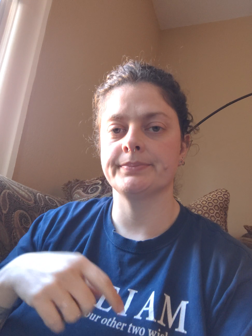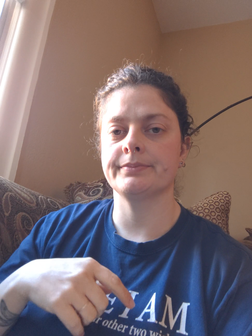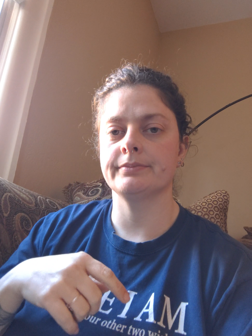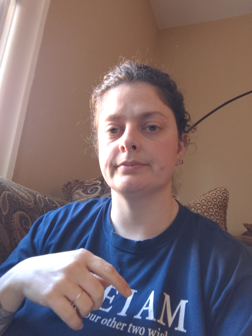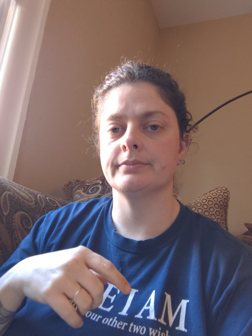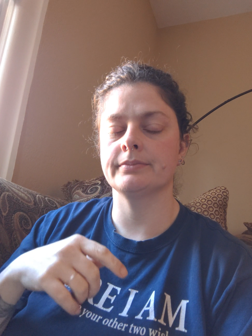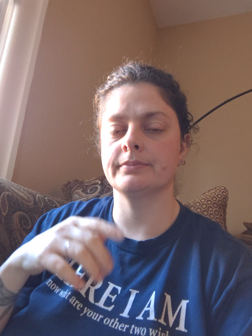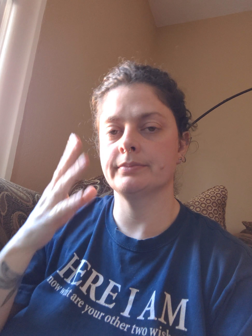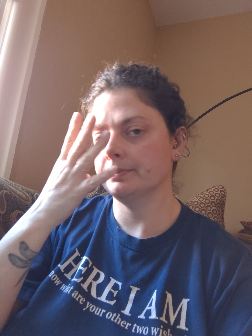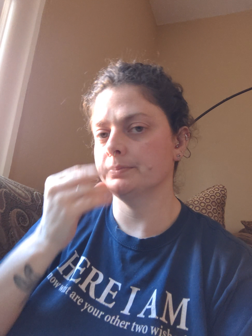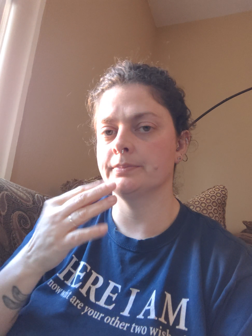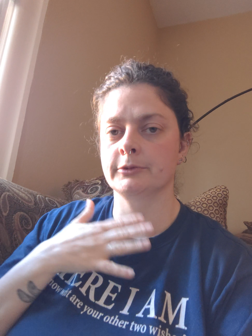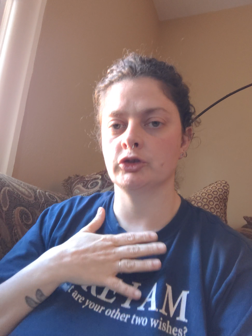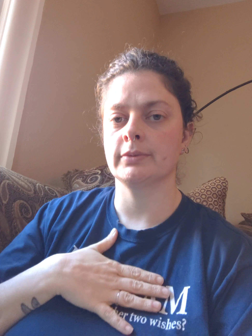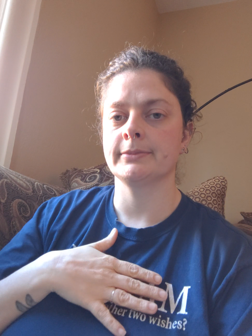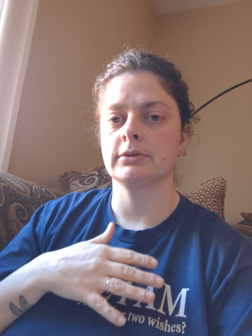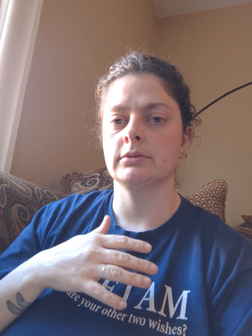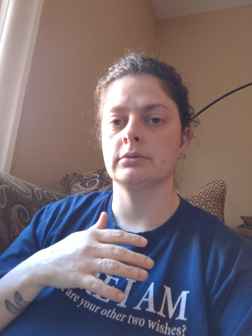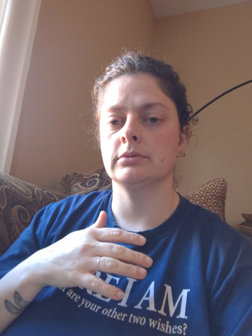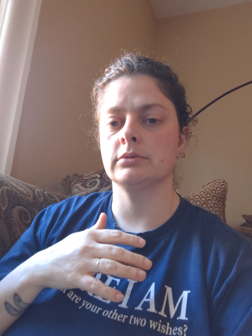pajamas